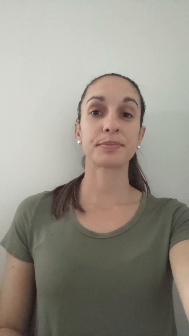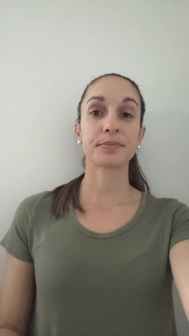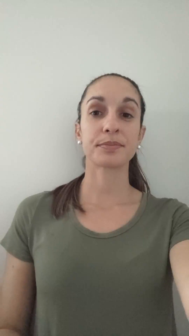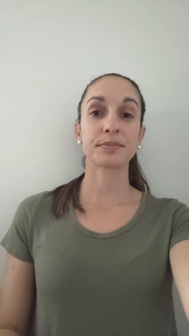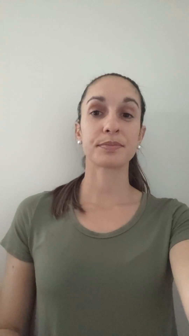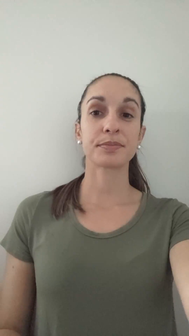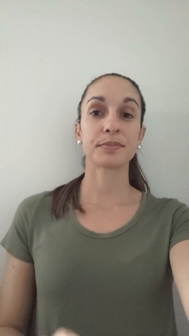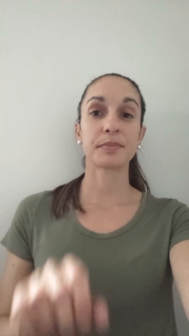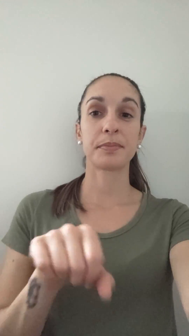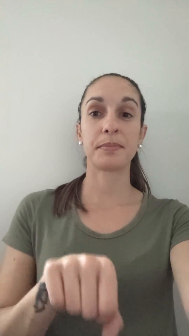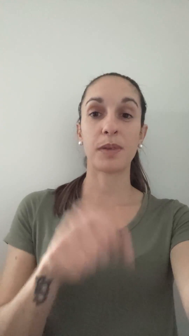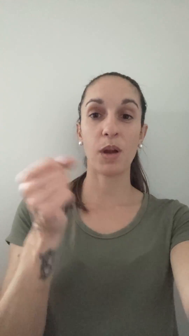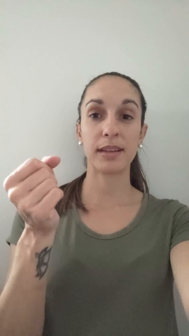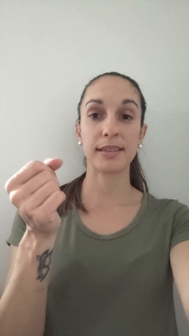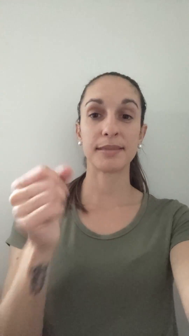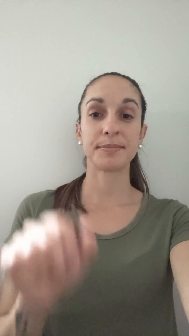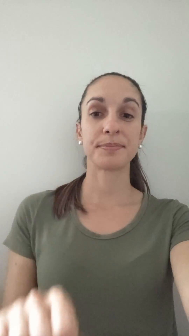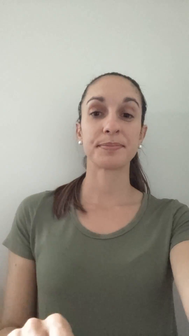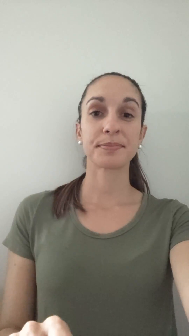broken